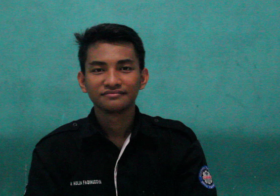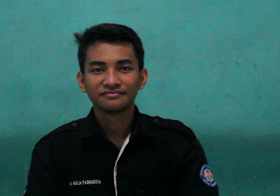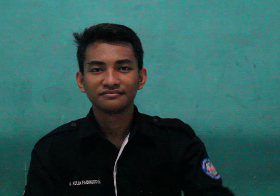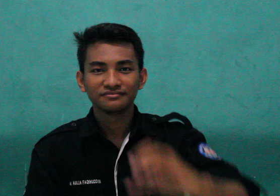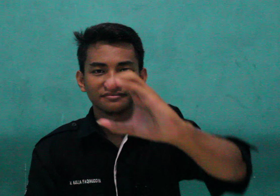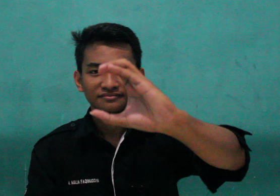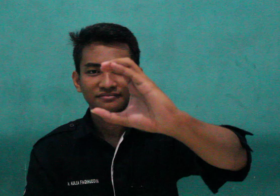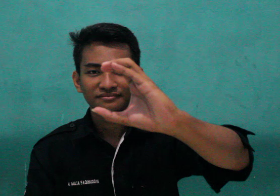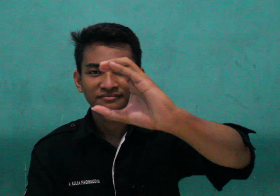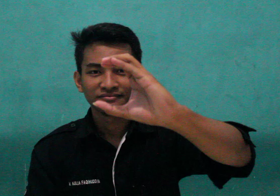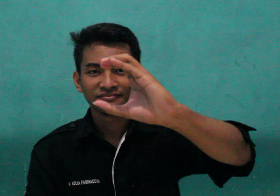C